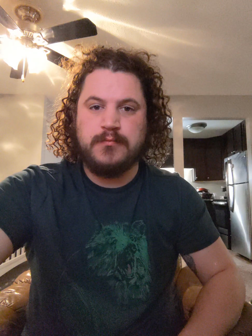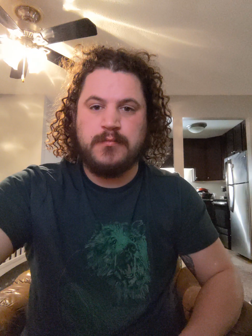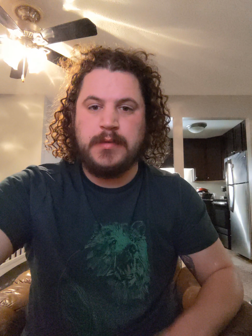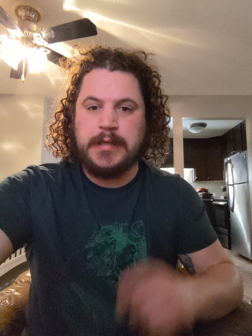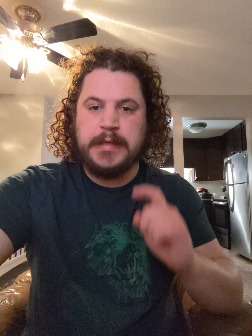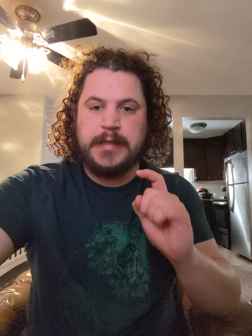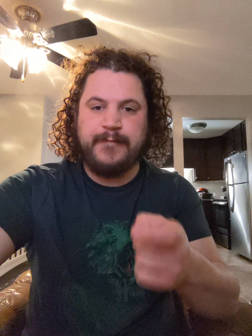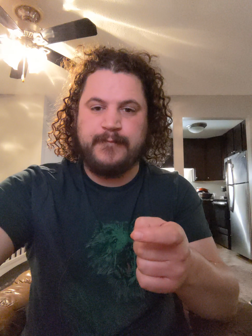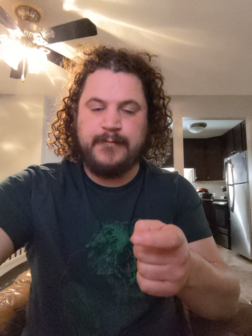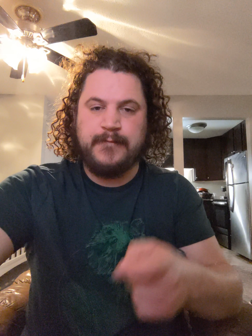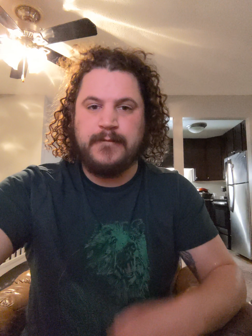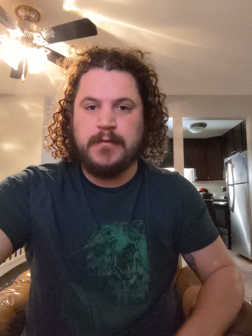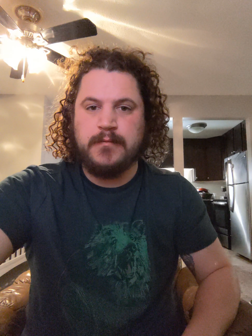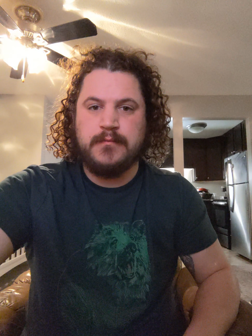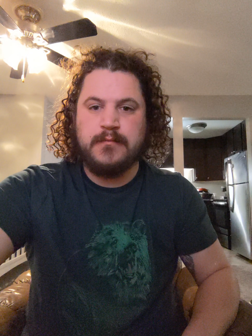gift